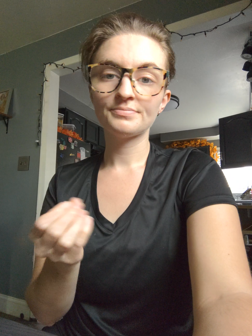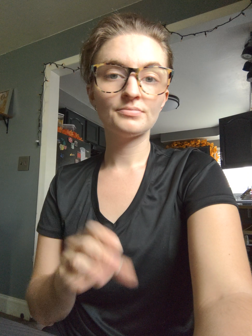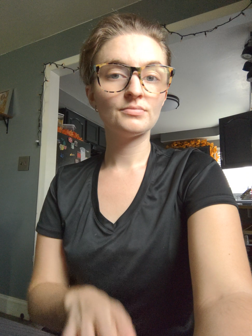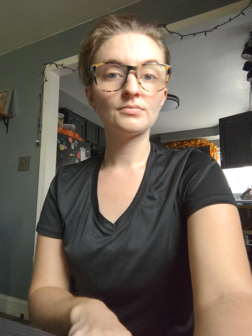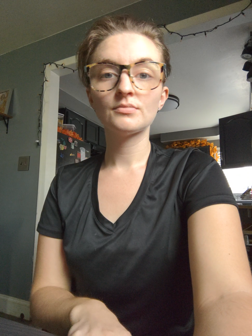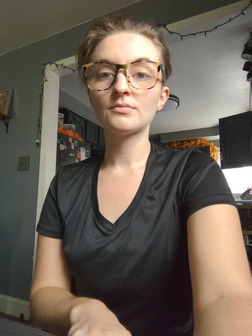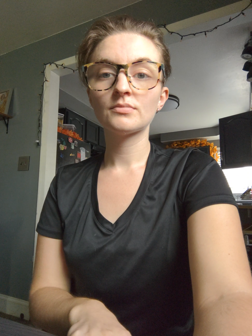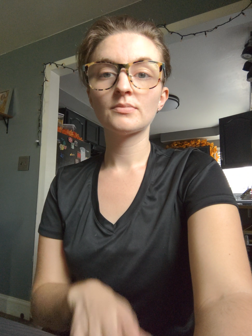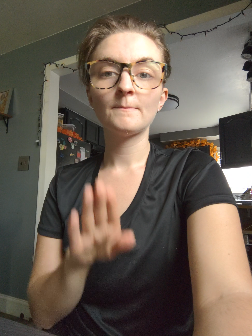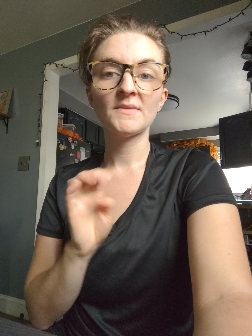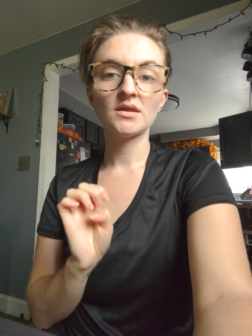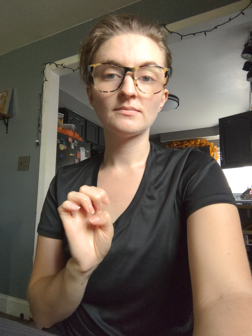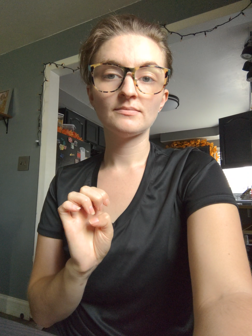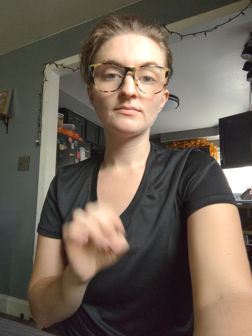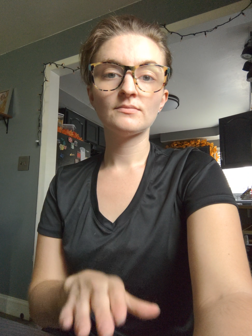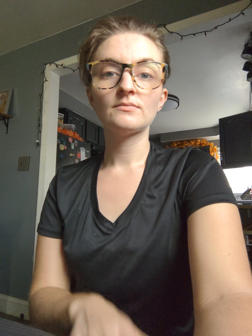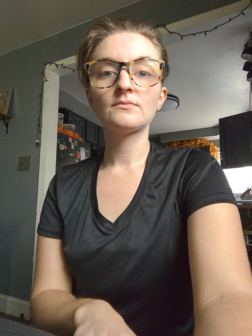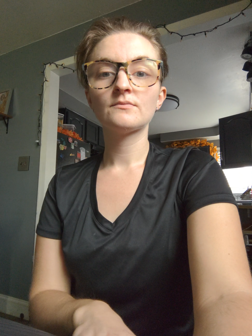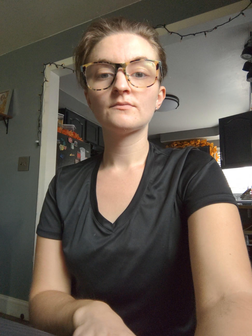be